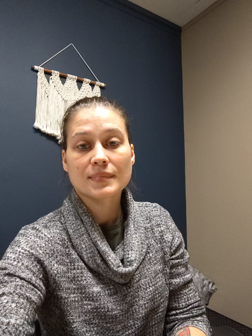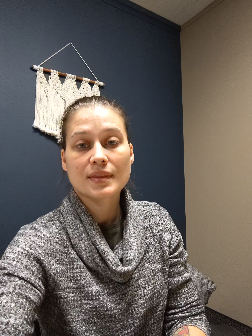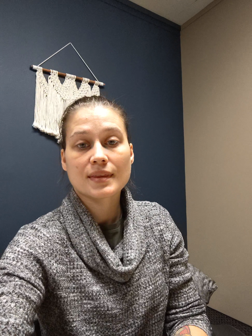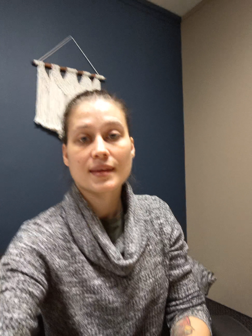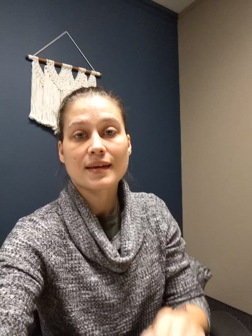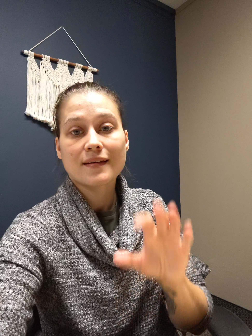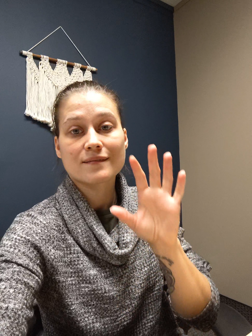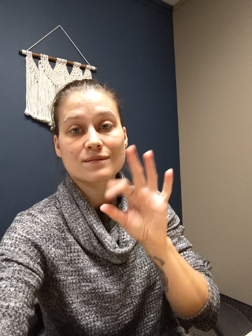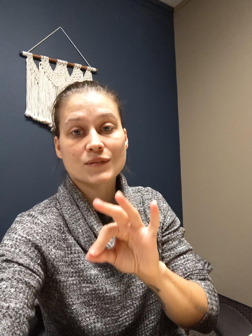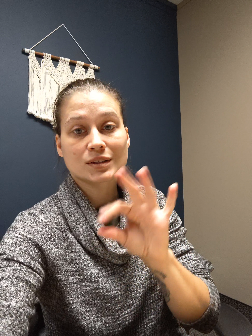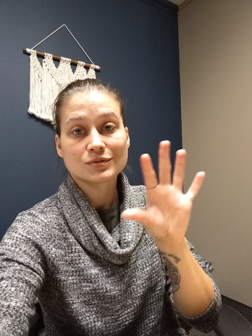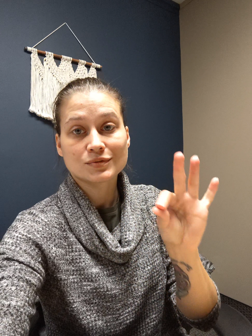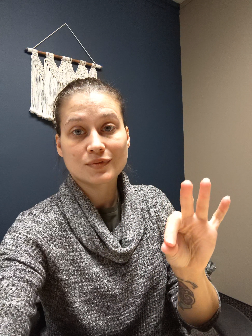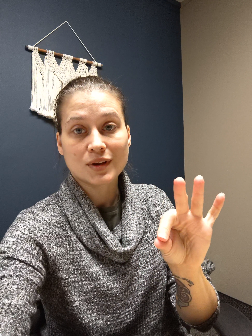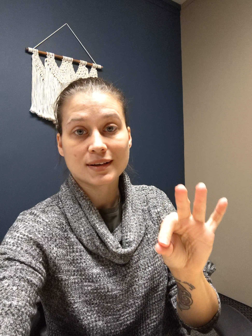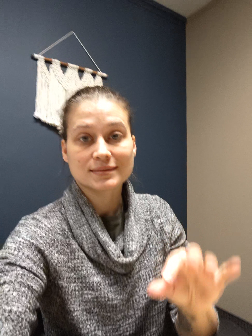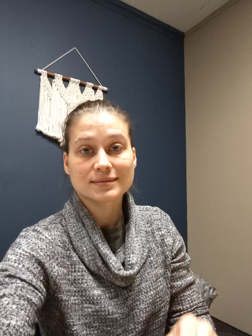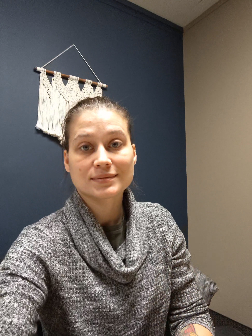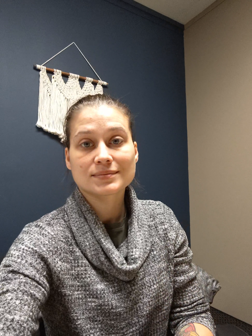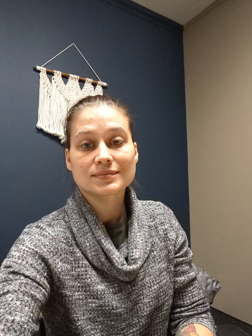french fries